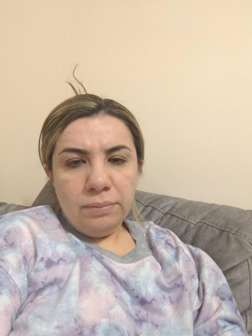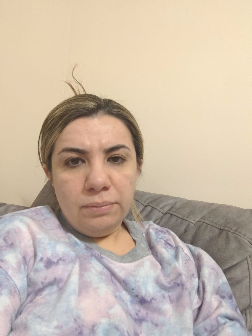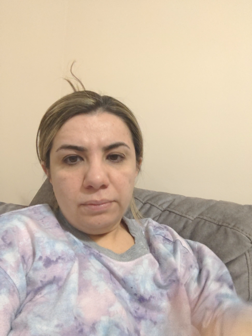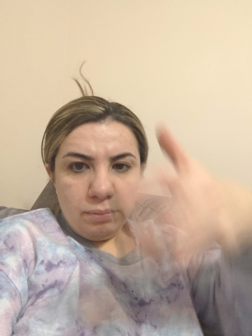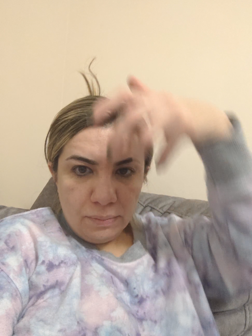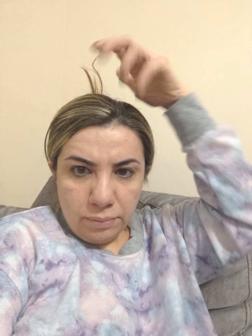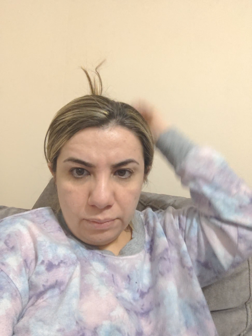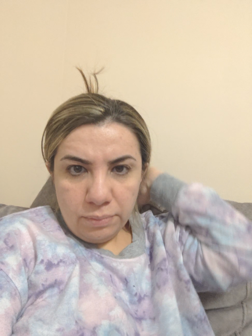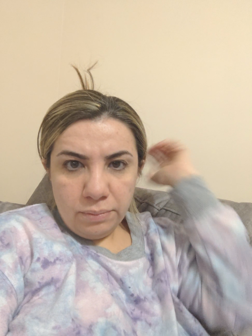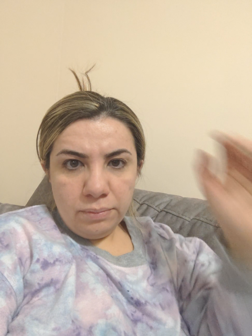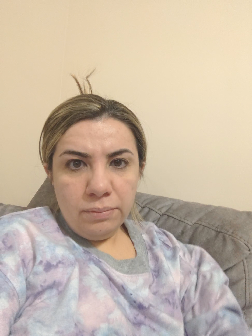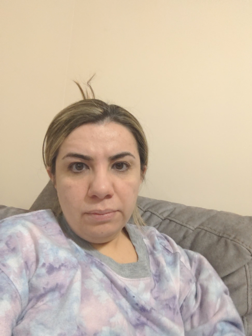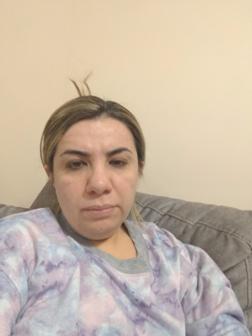lion